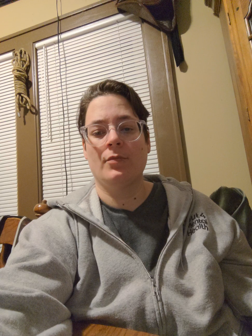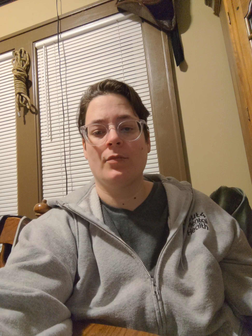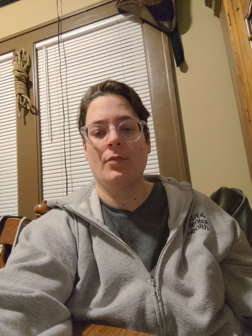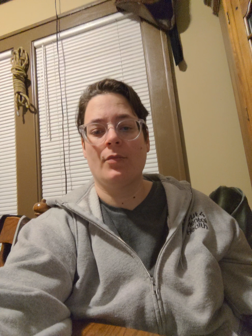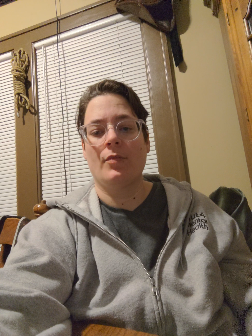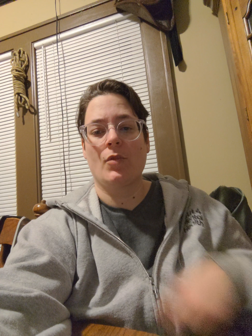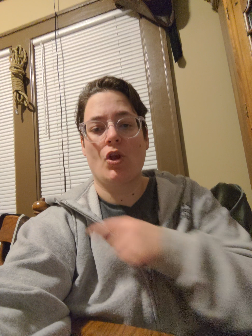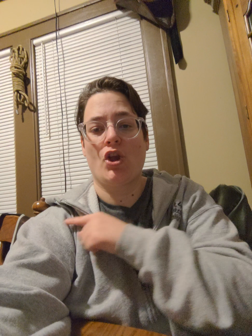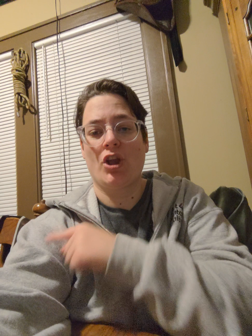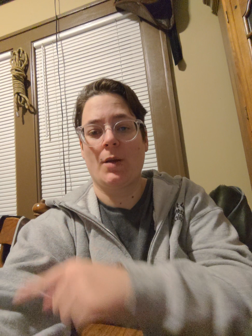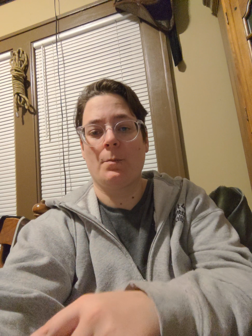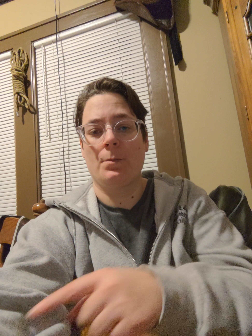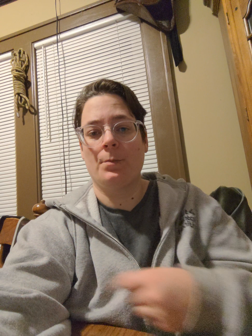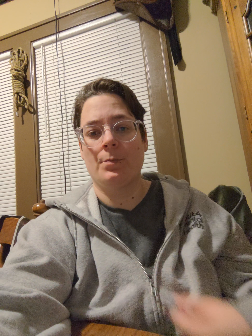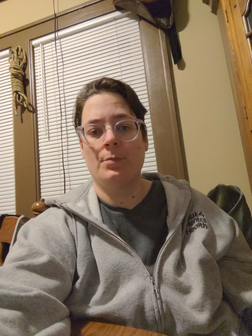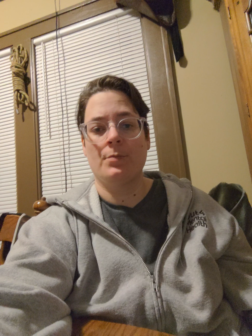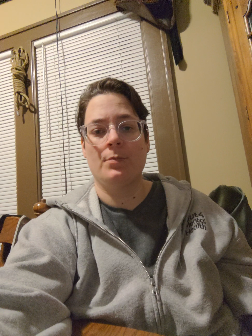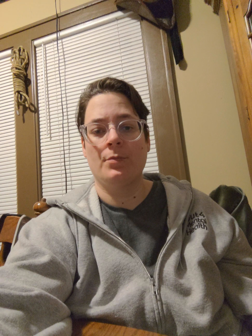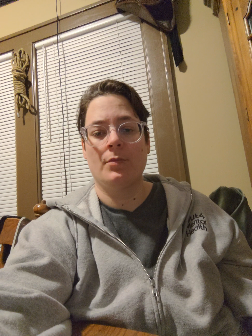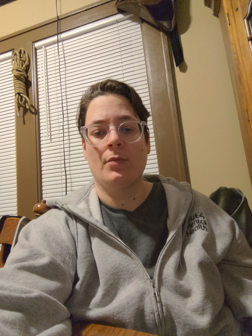arm